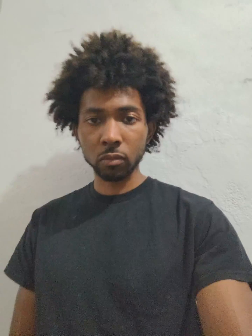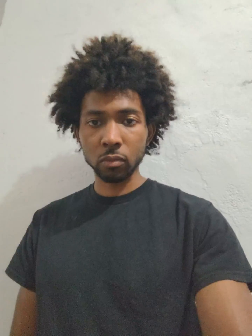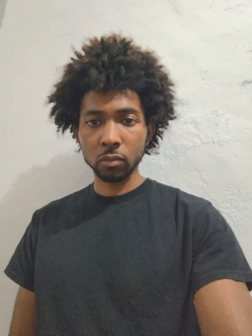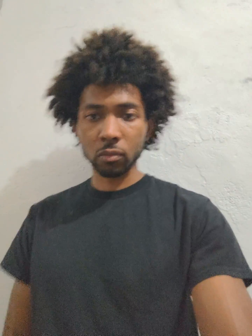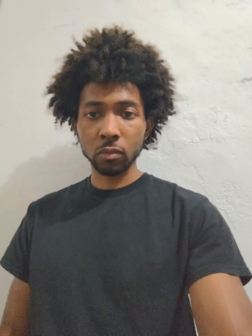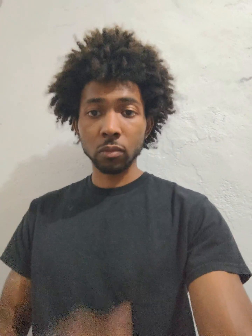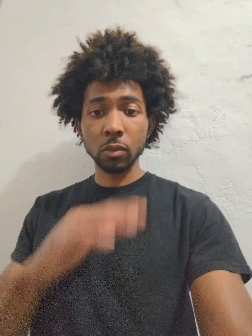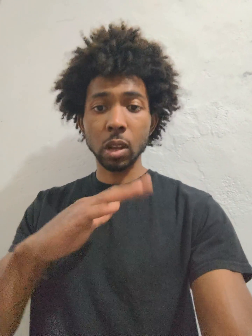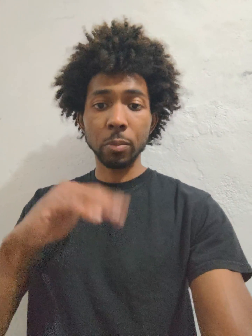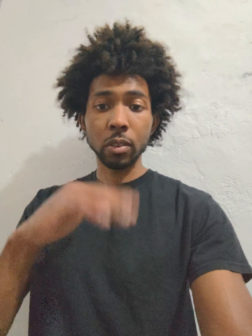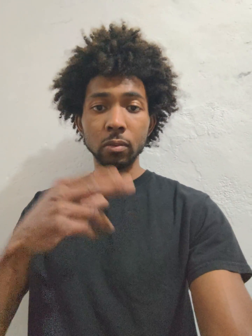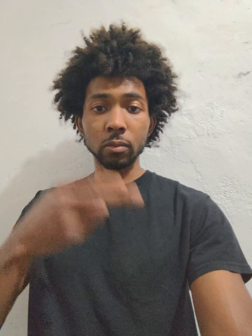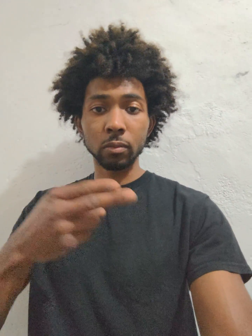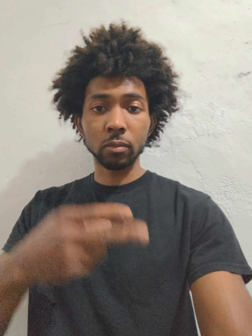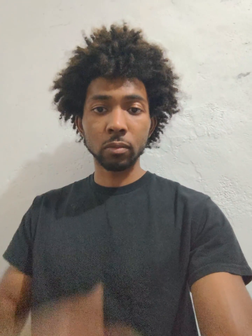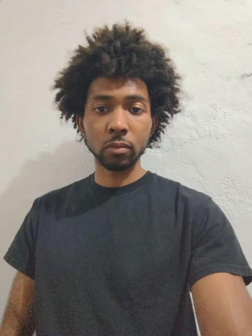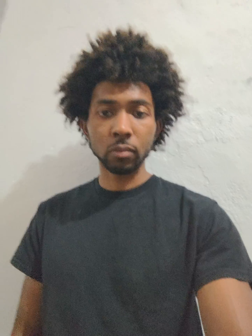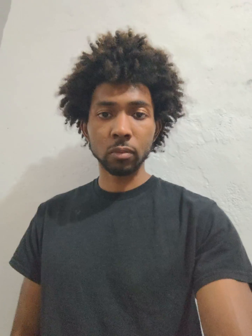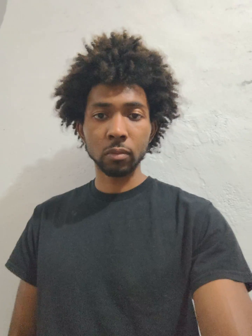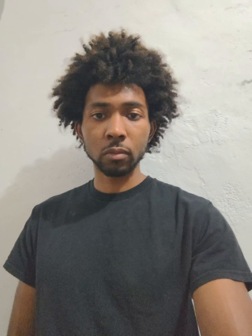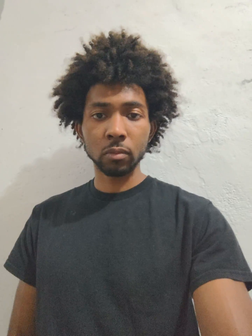pet's name